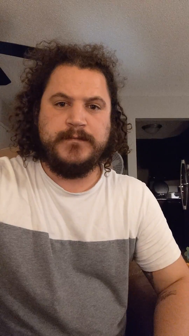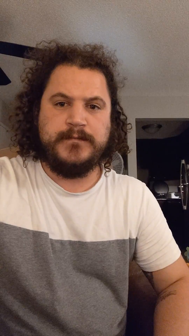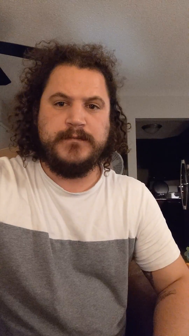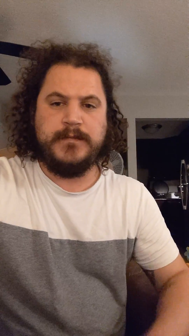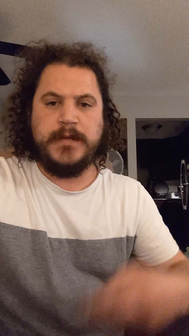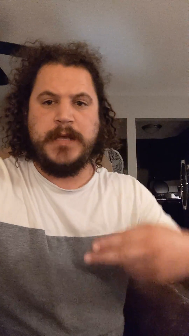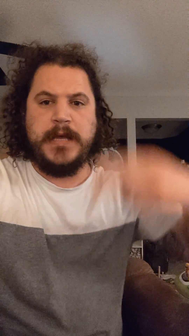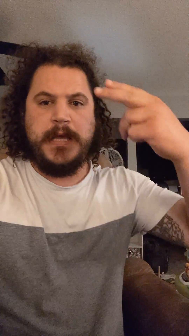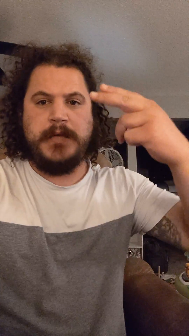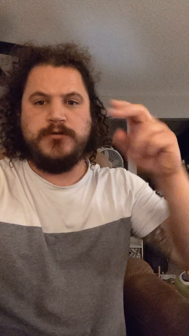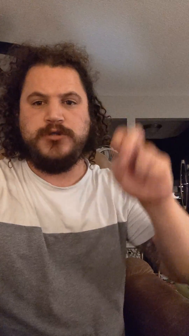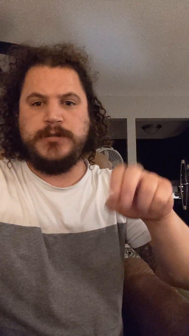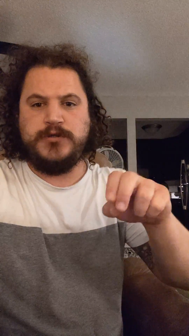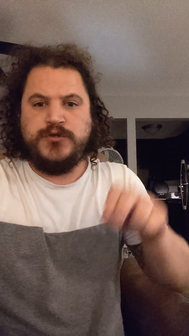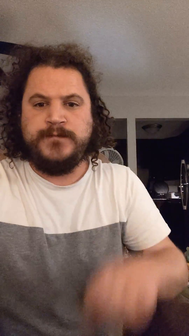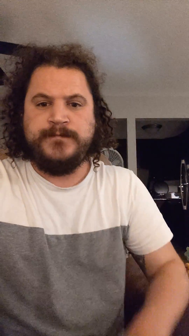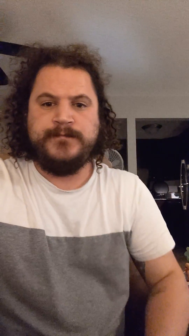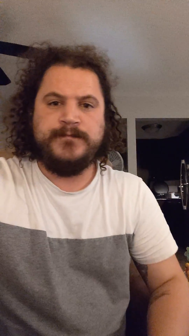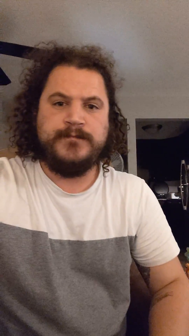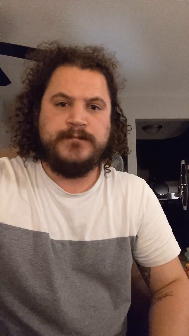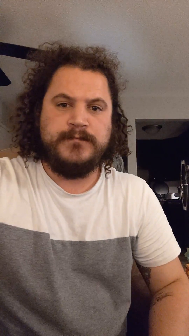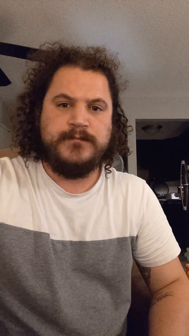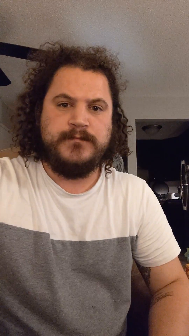high chair